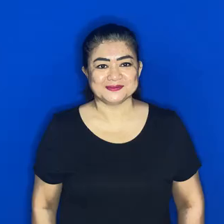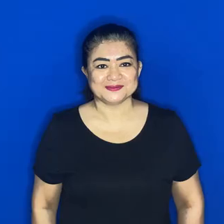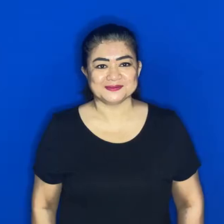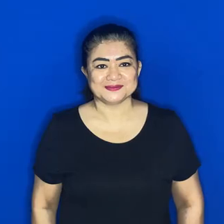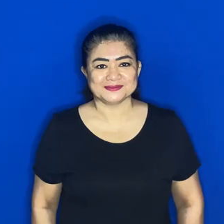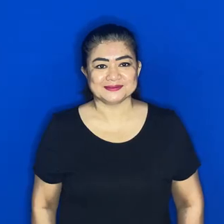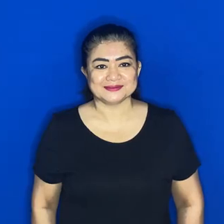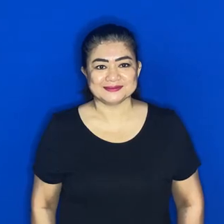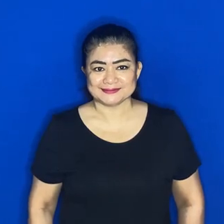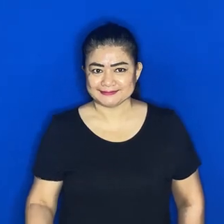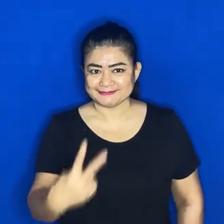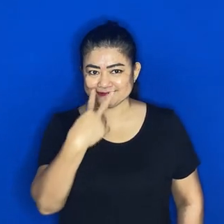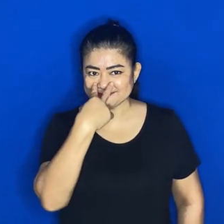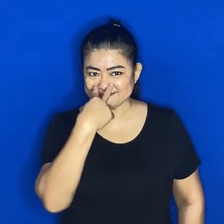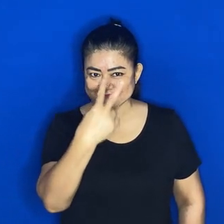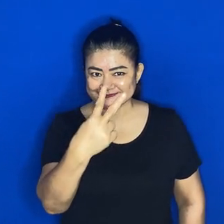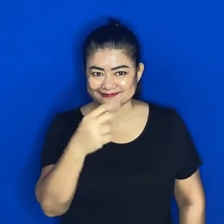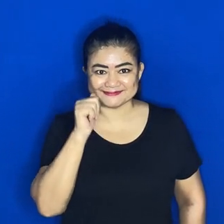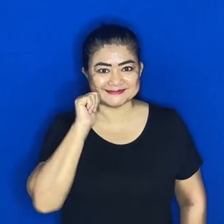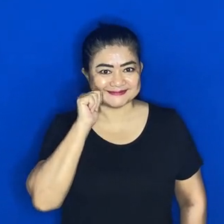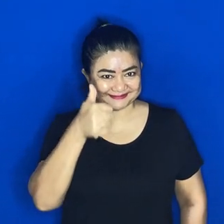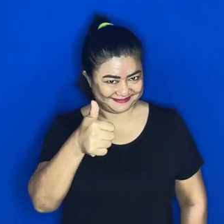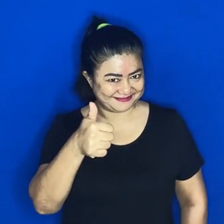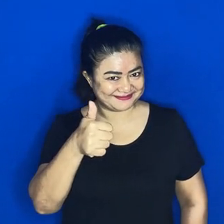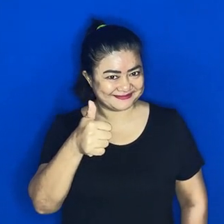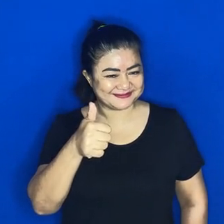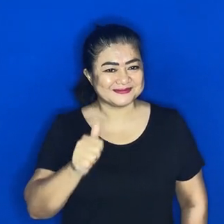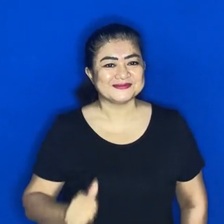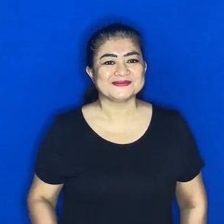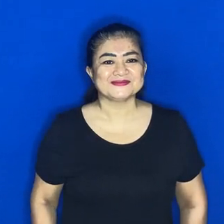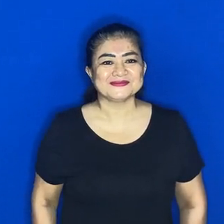see you tomorrow